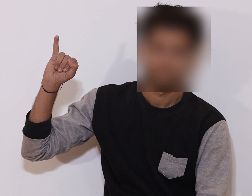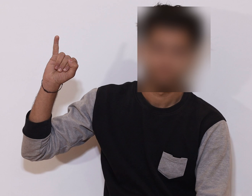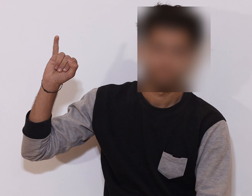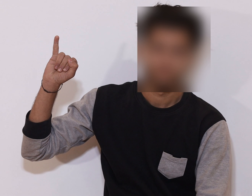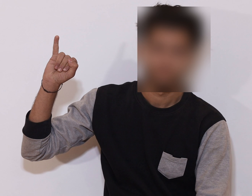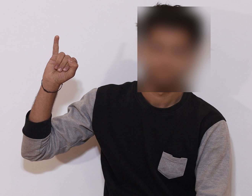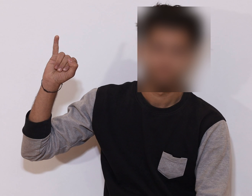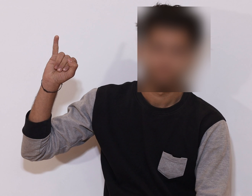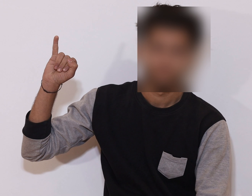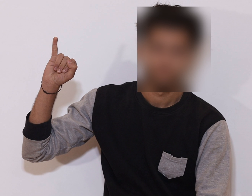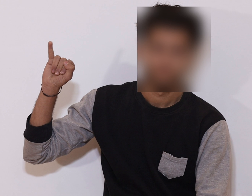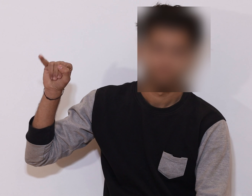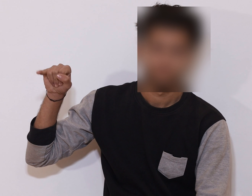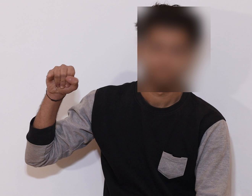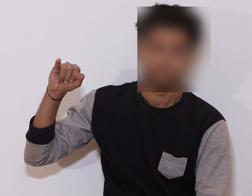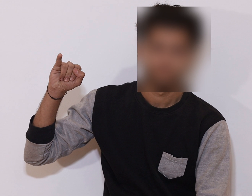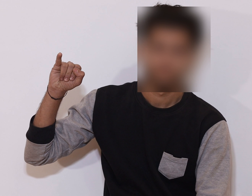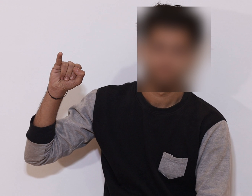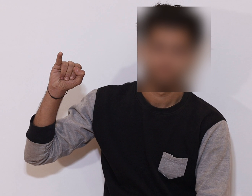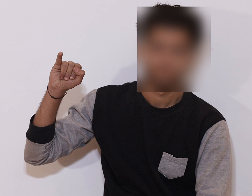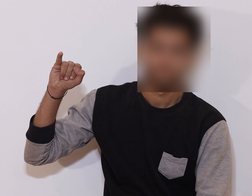ج